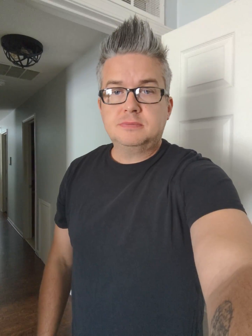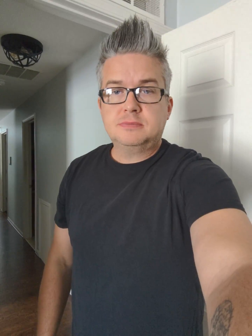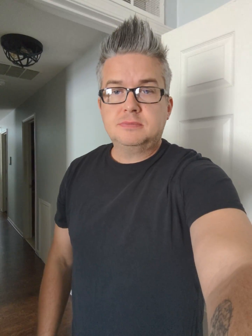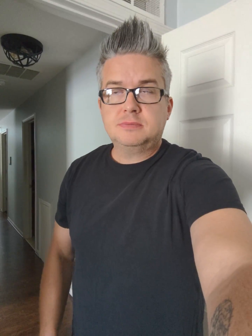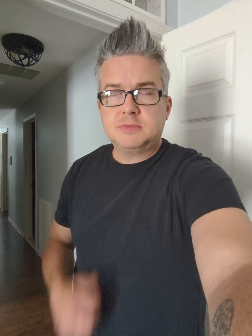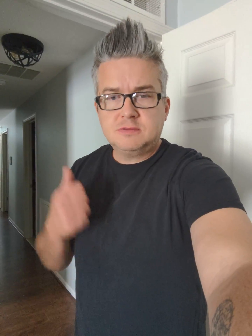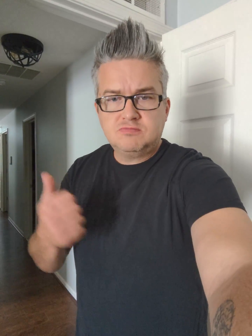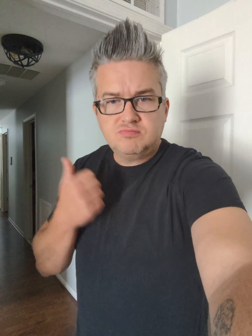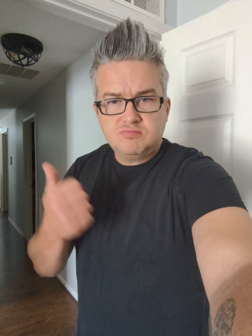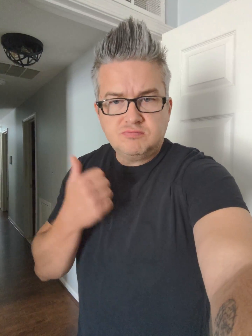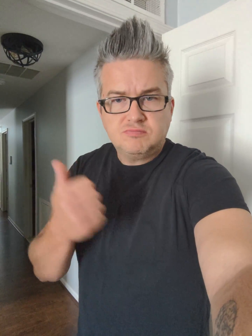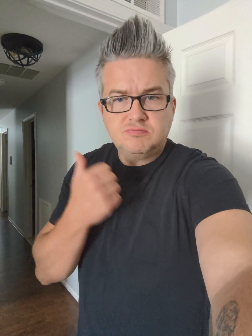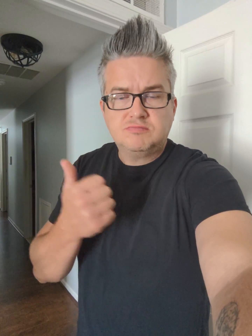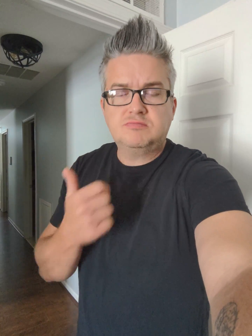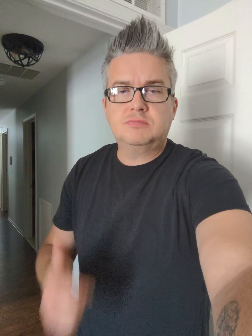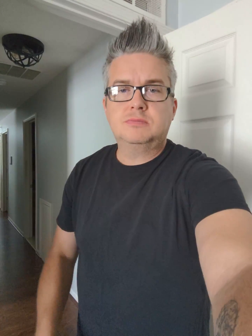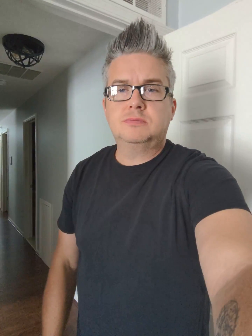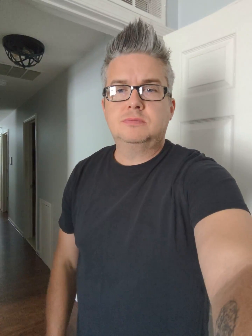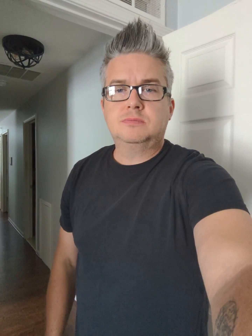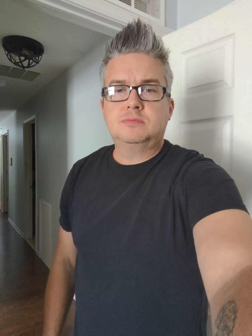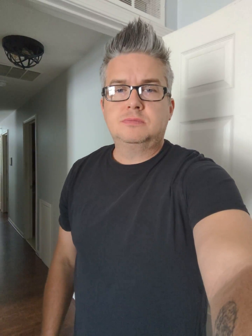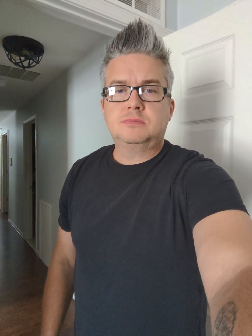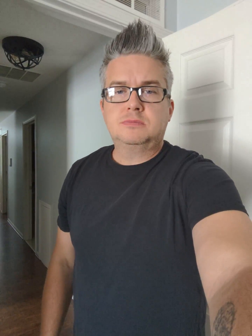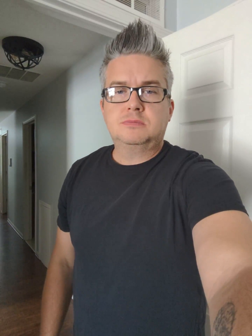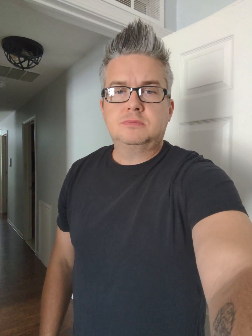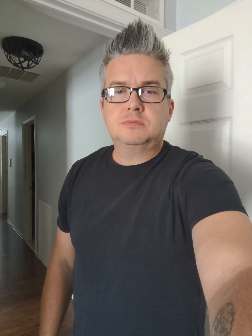chase